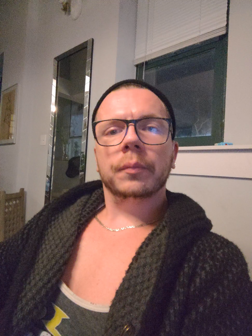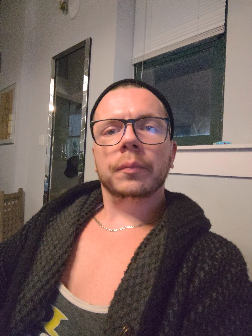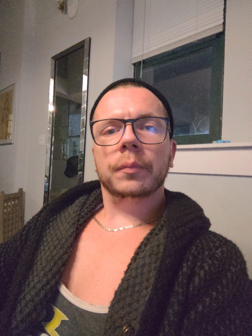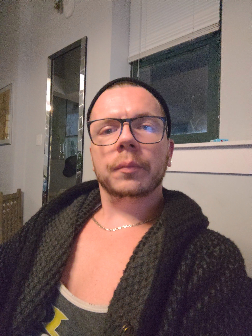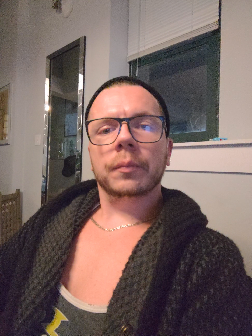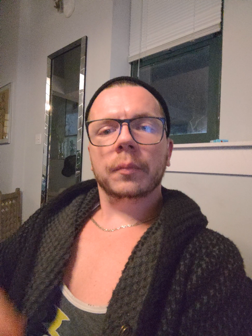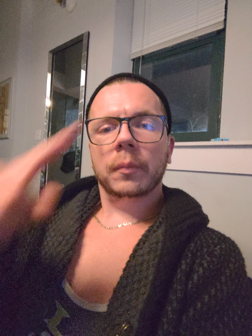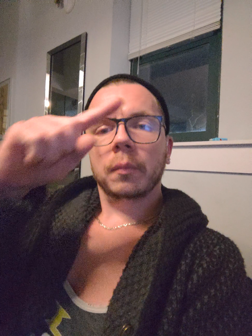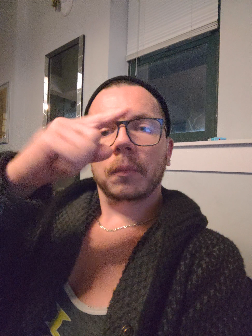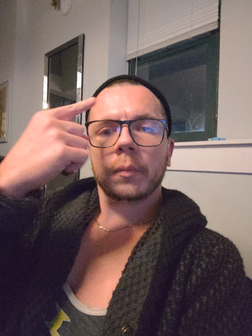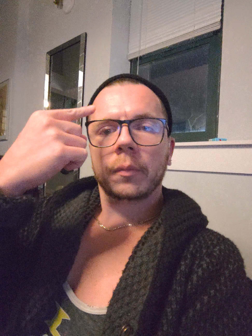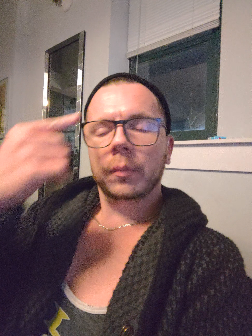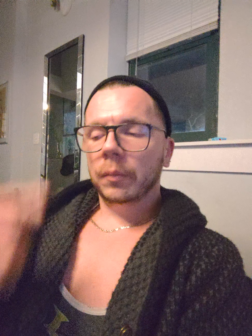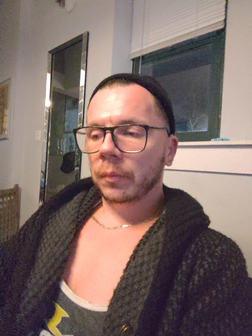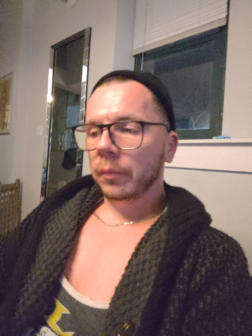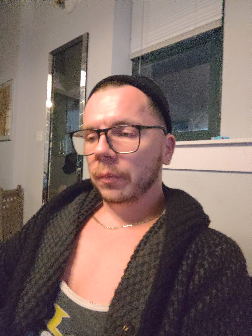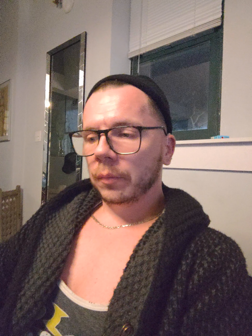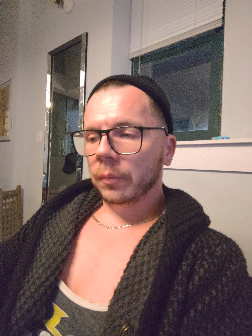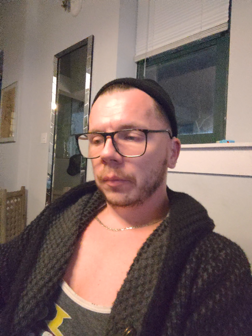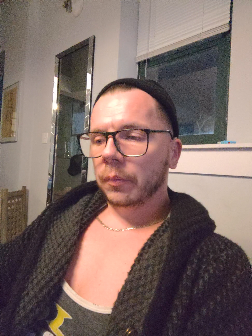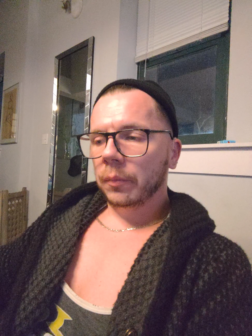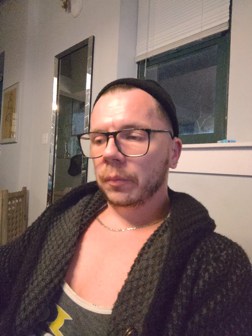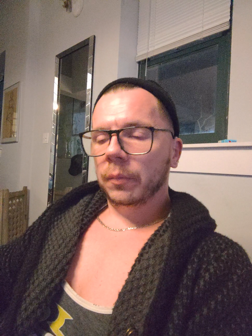black